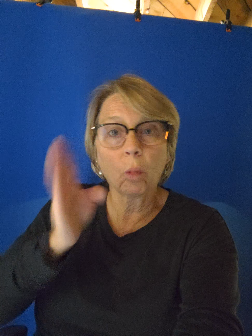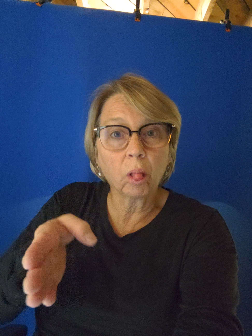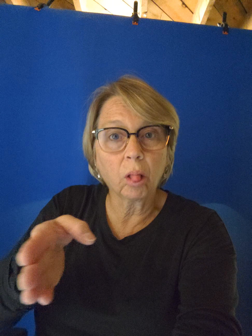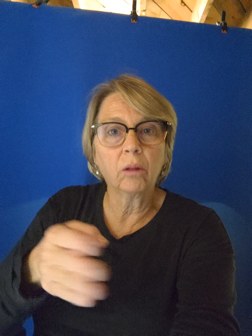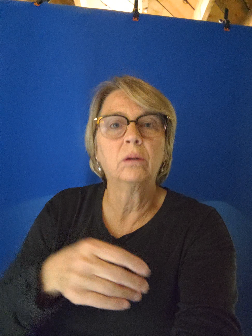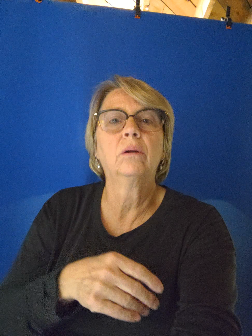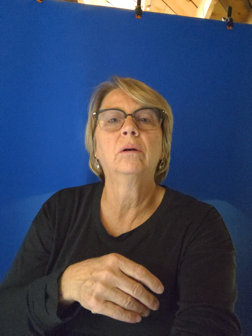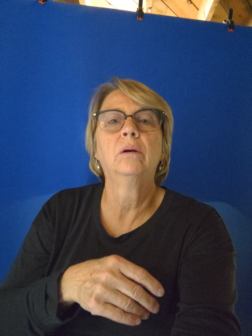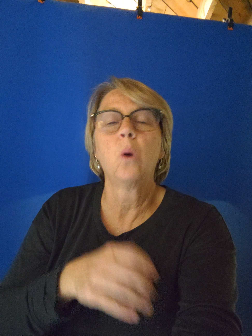will